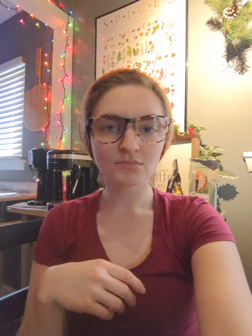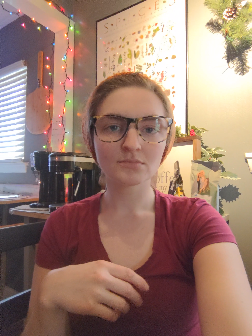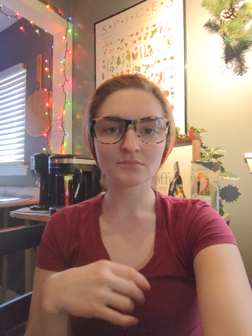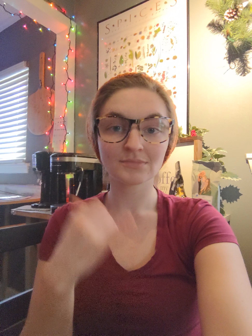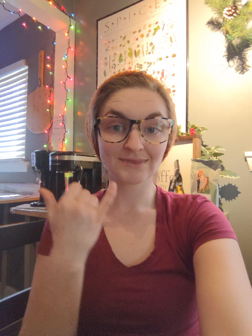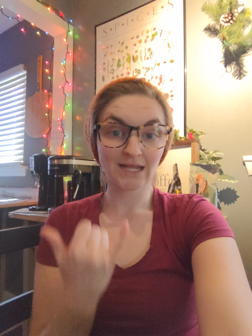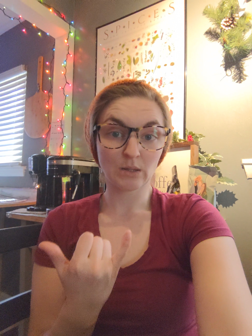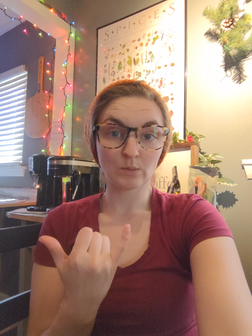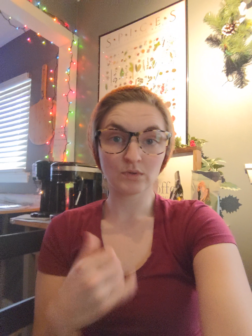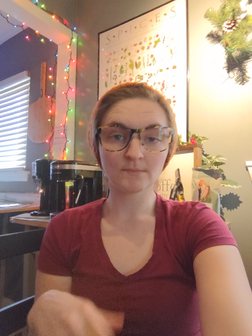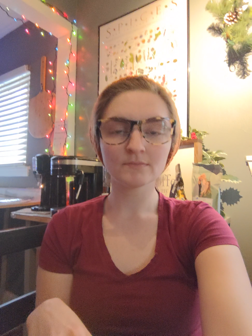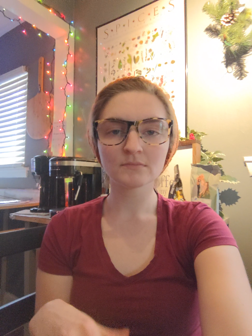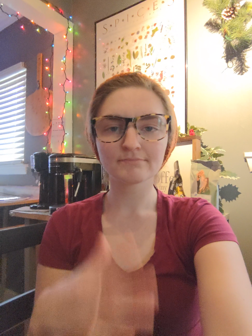now